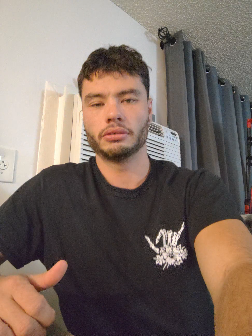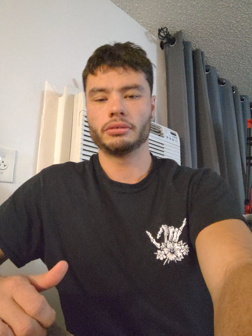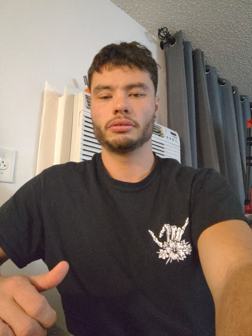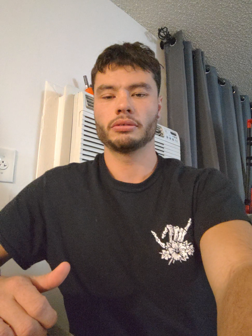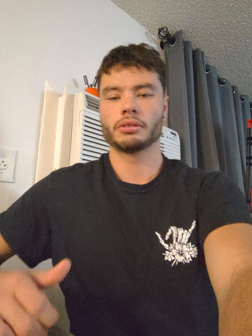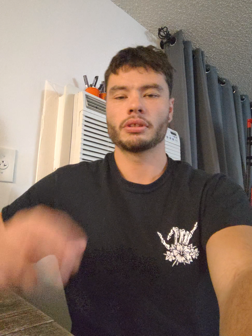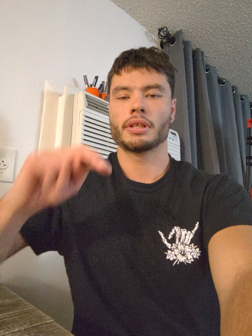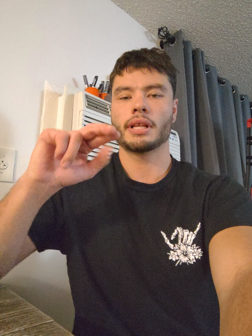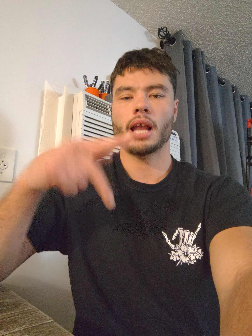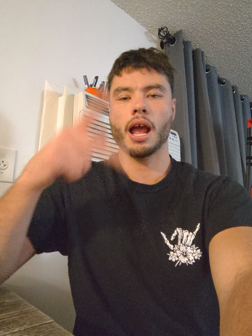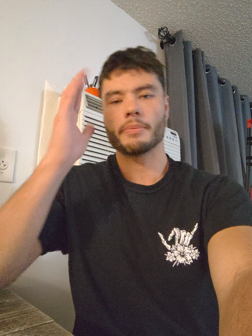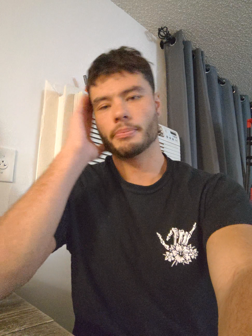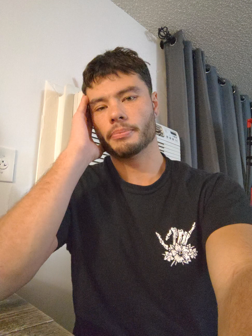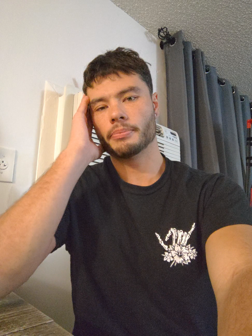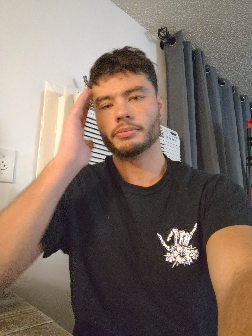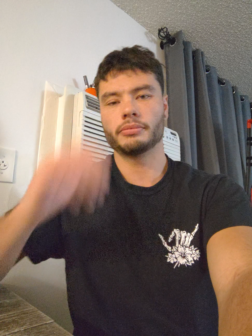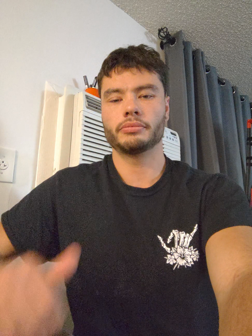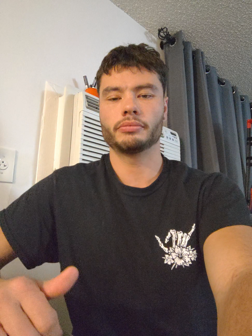nap